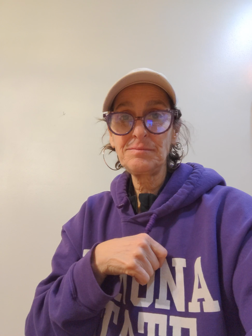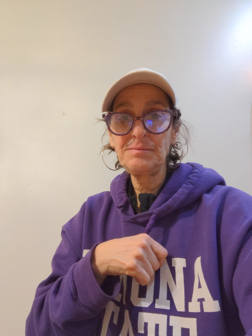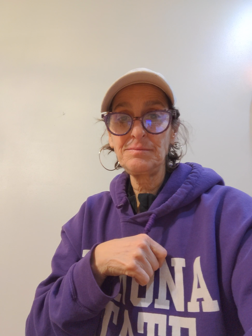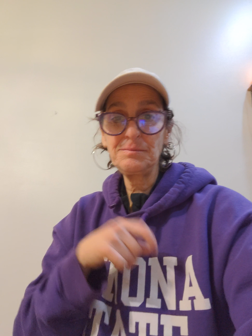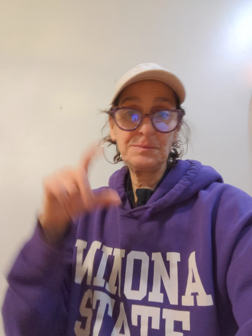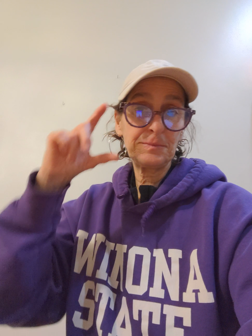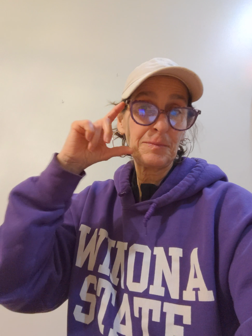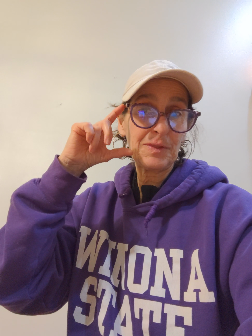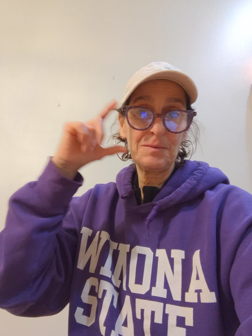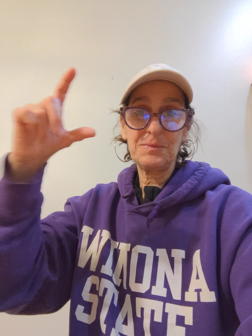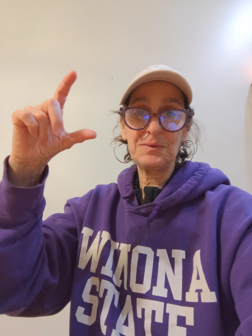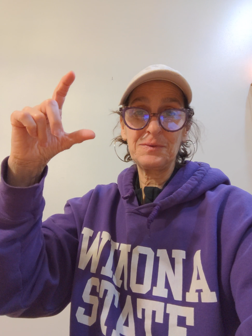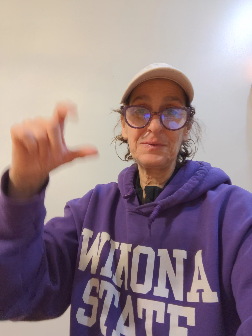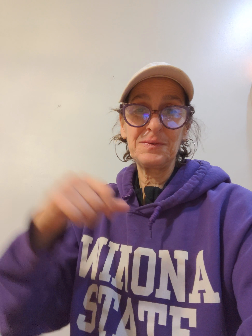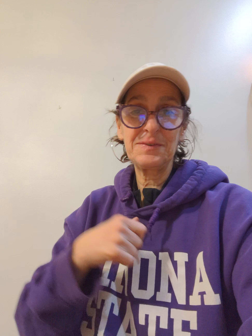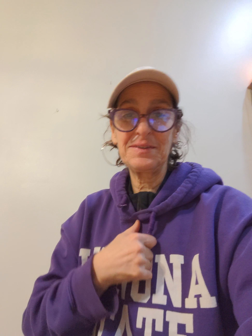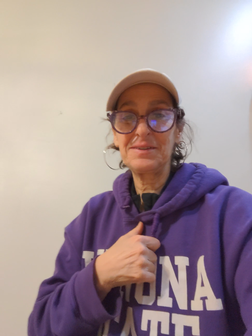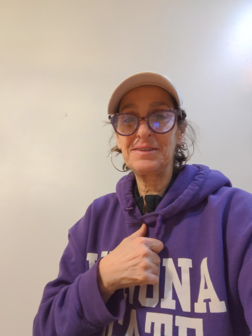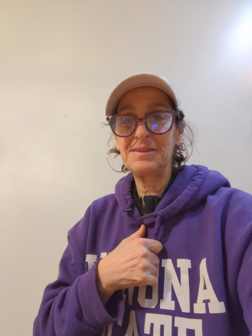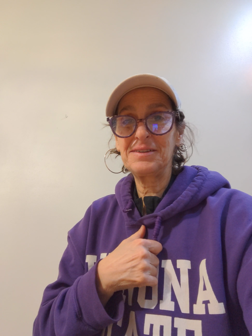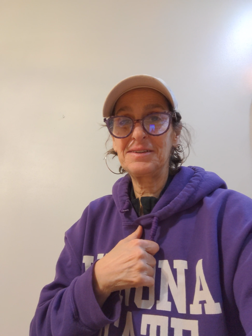moon